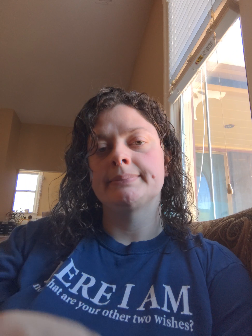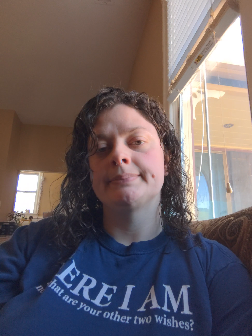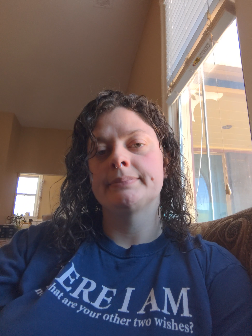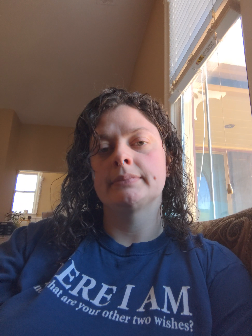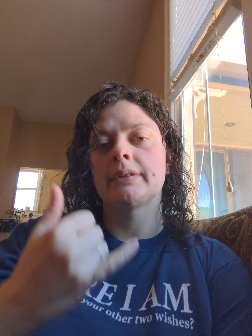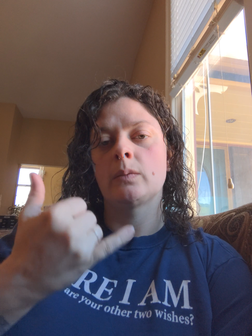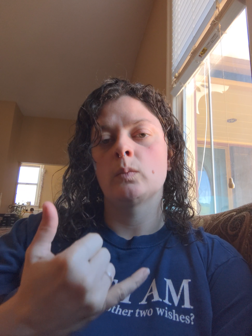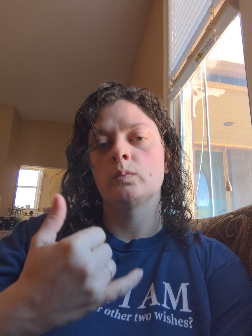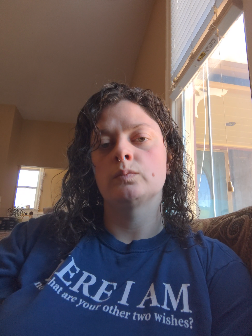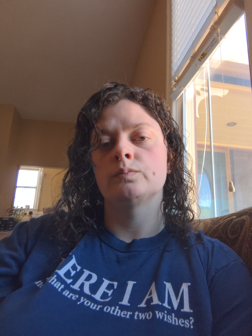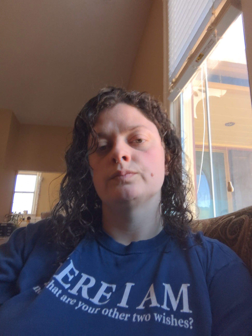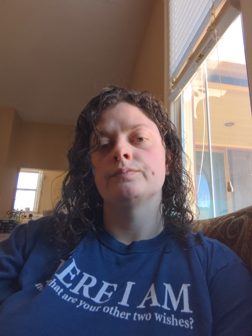now